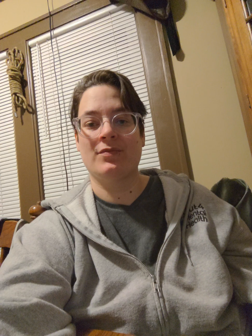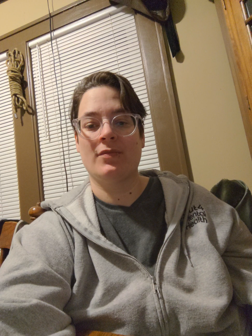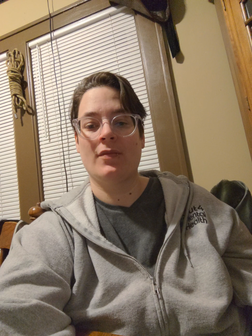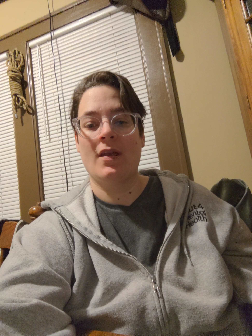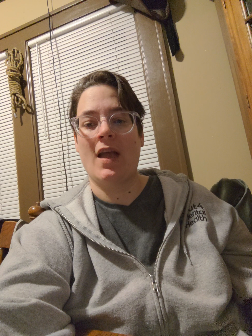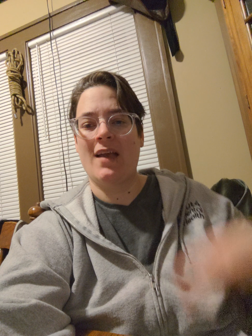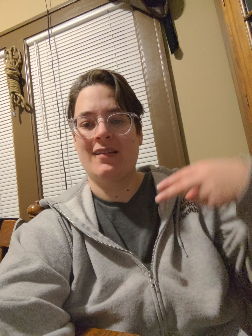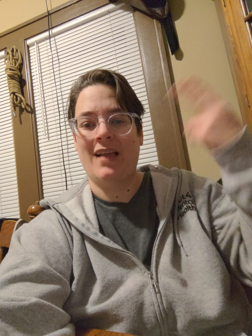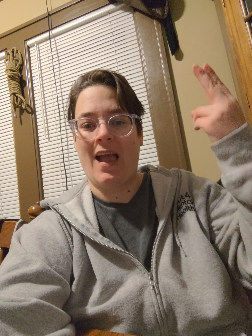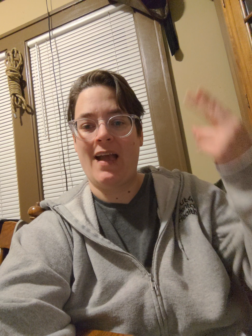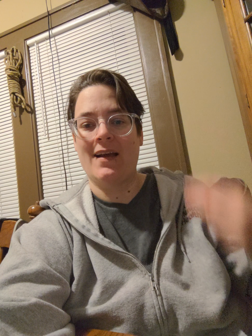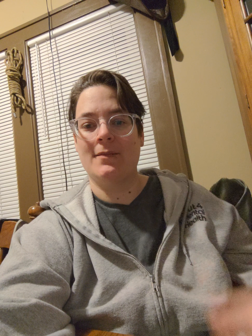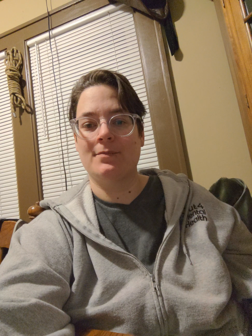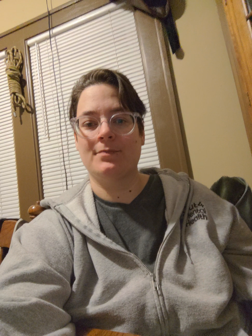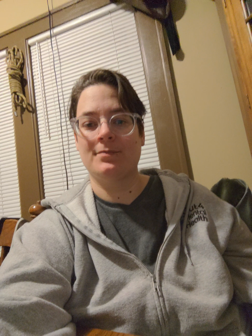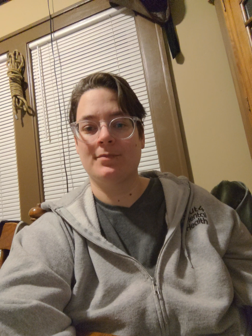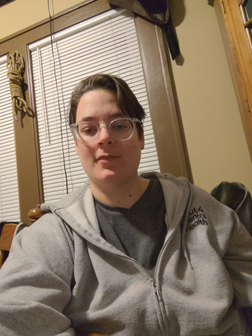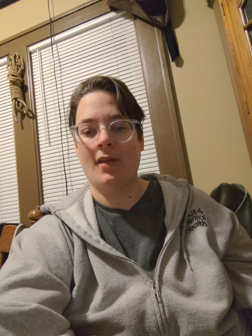high